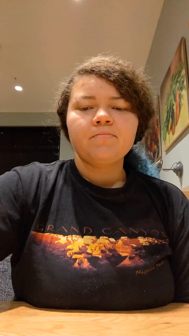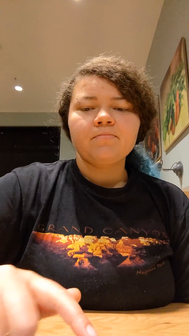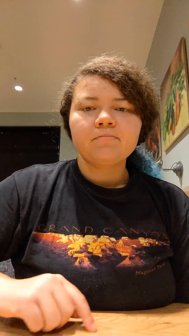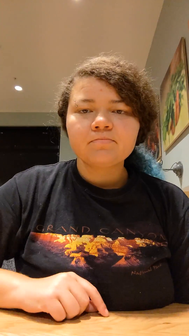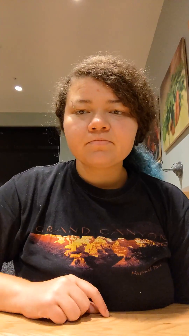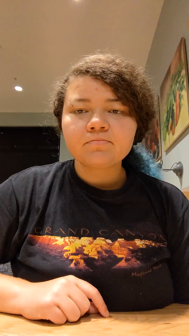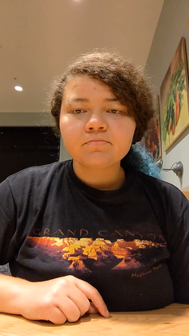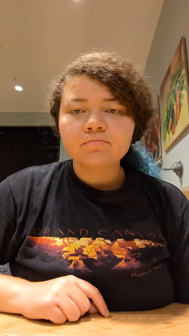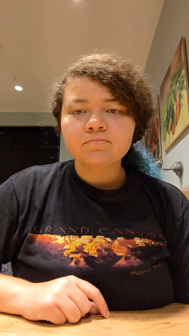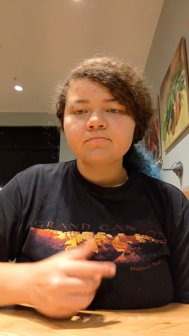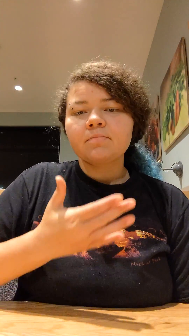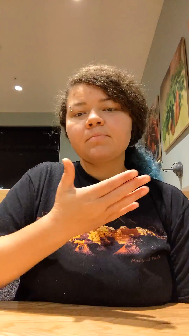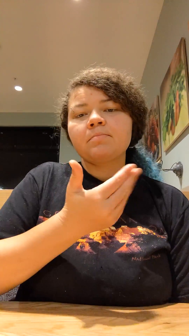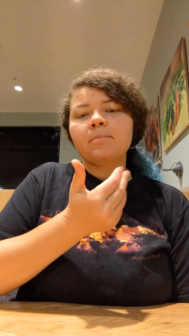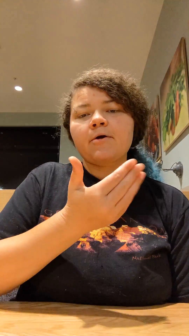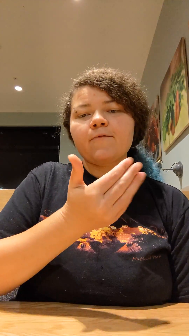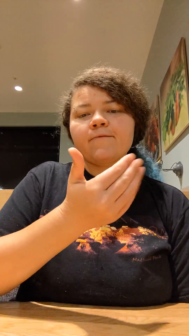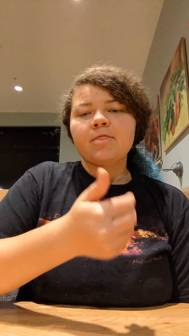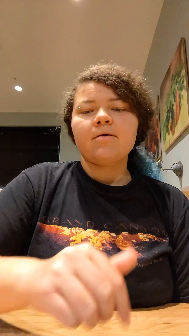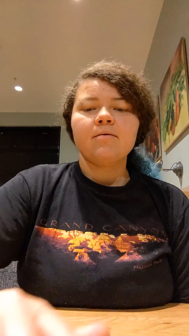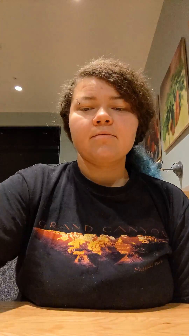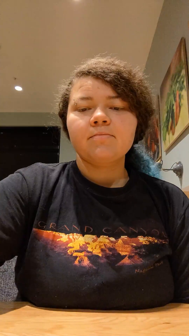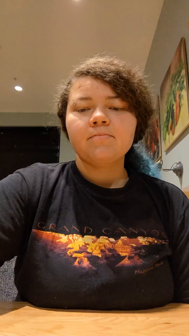butterfly